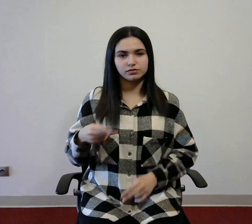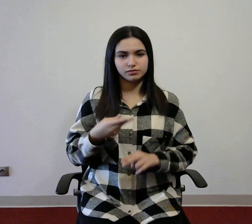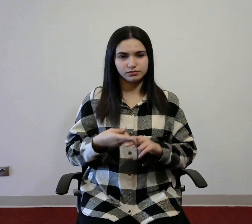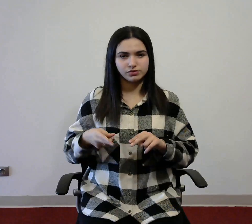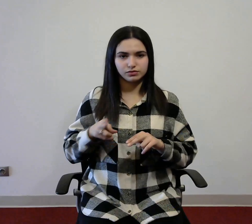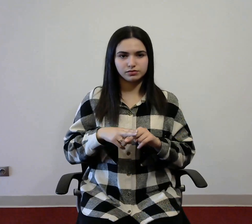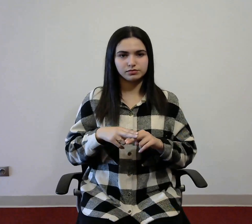görə